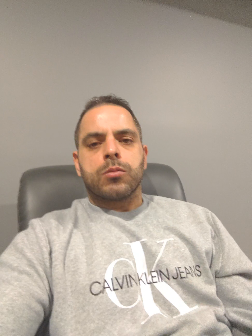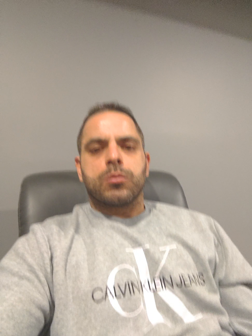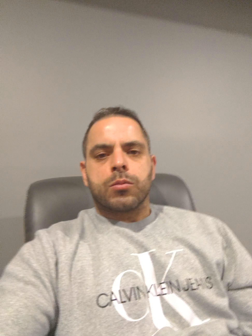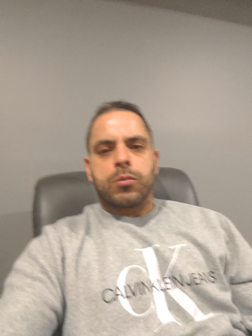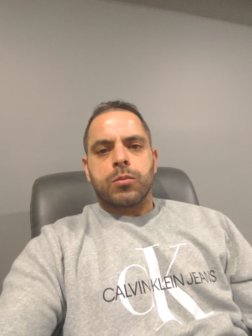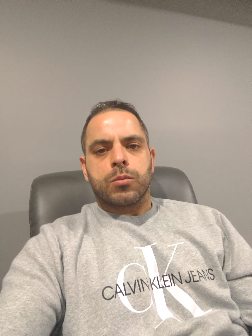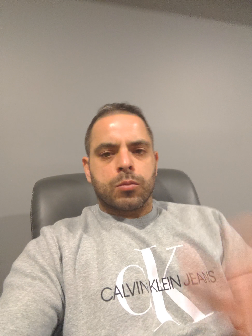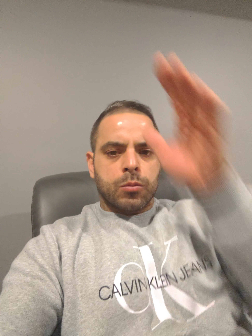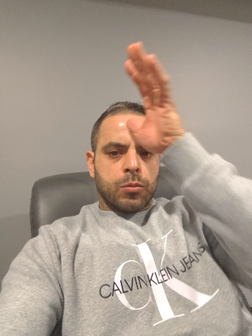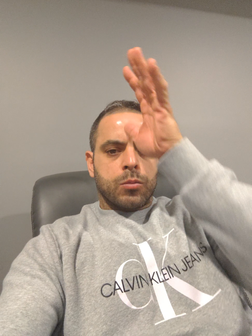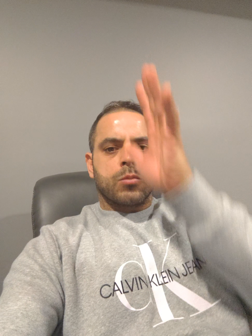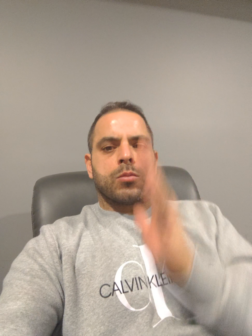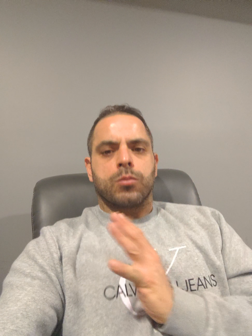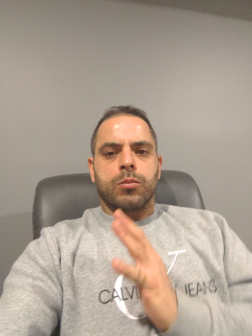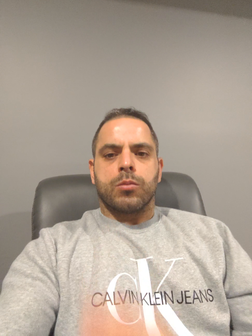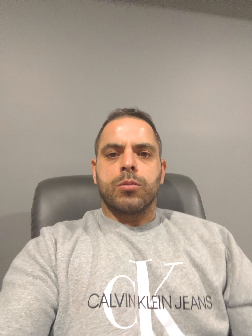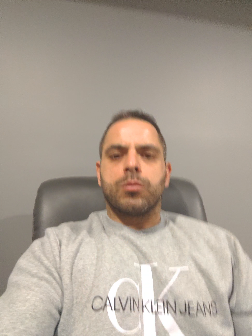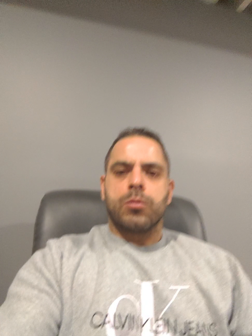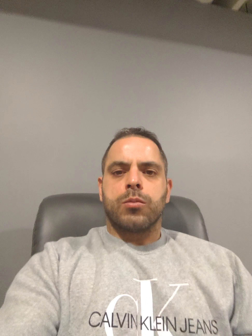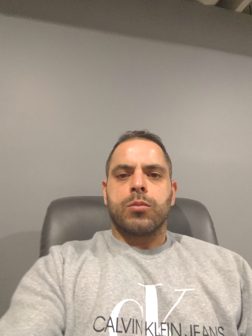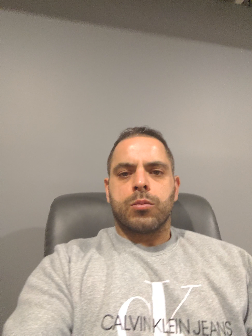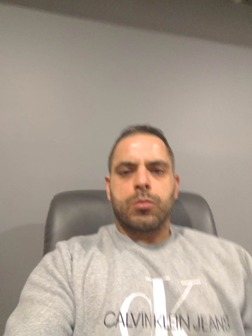man